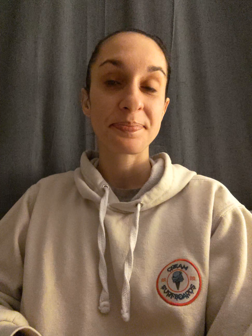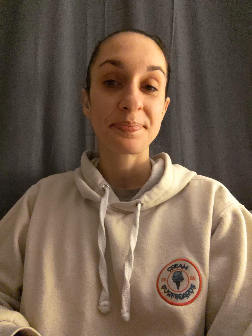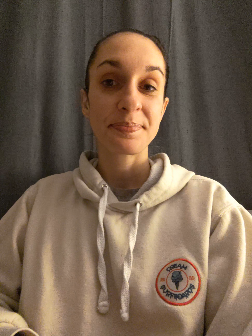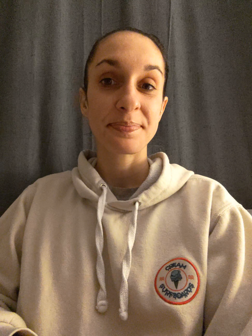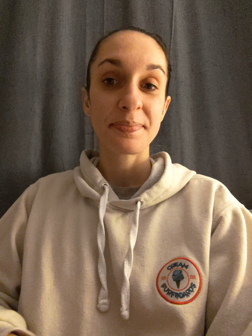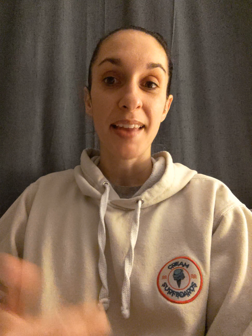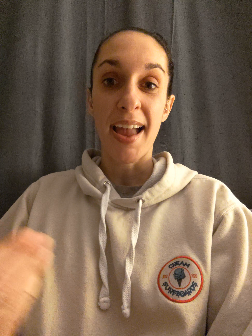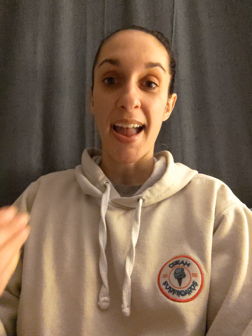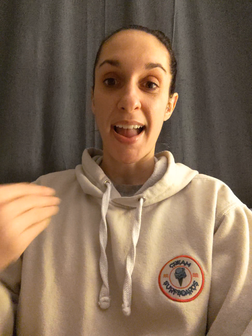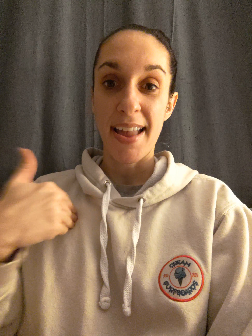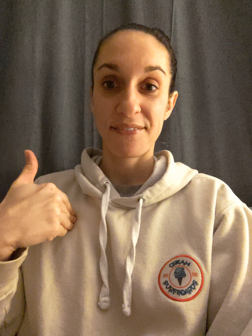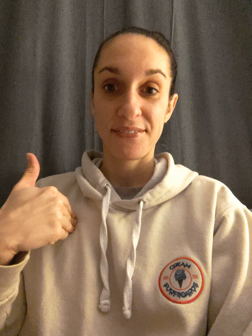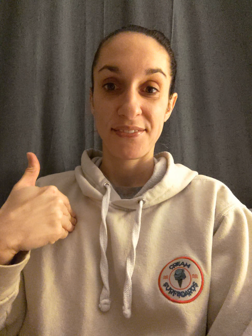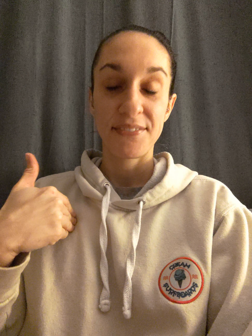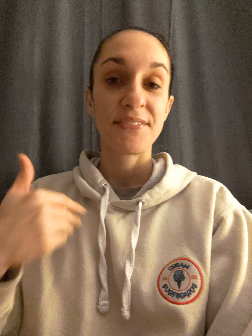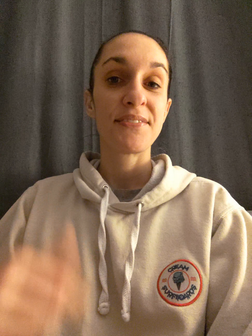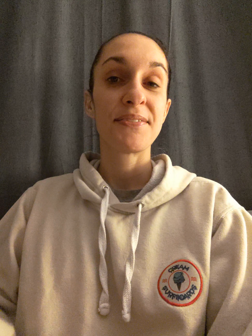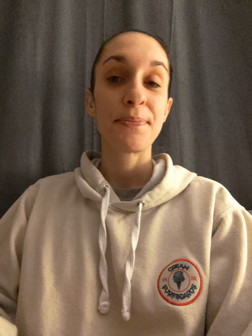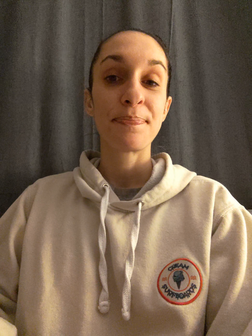have